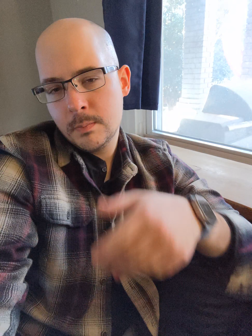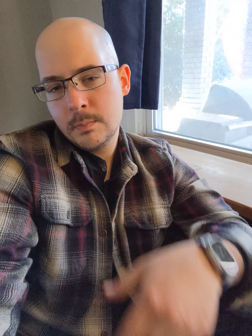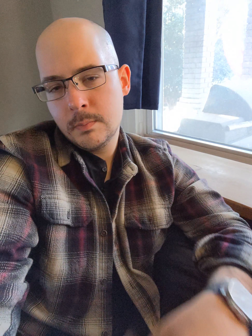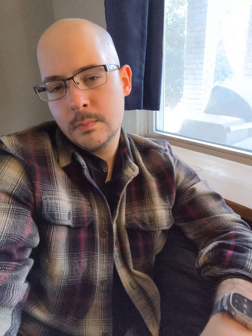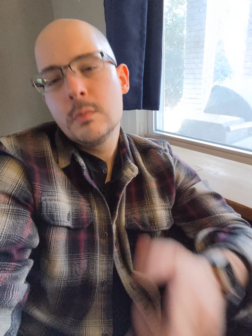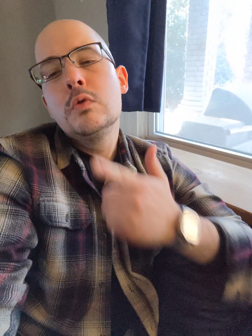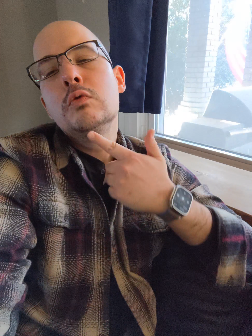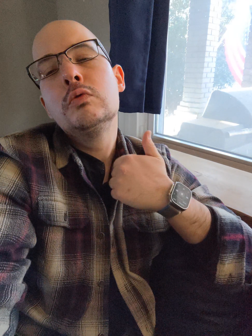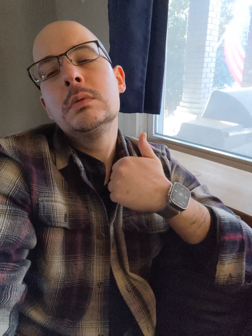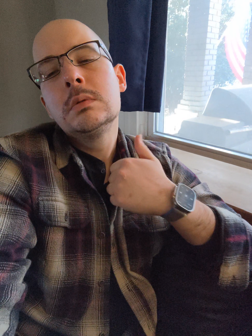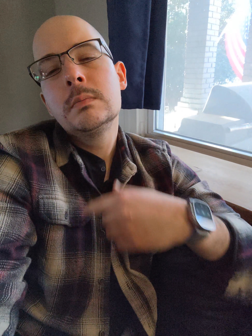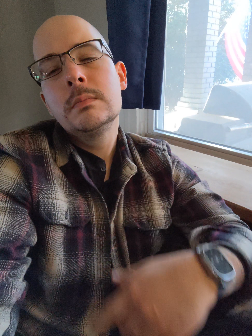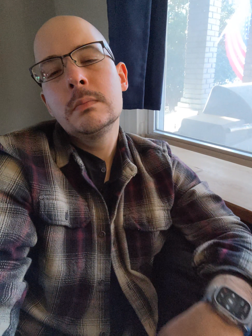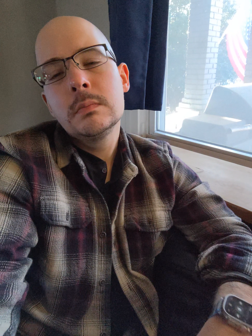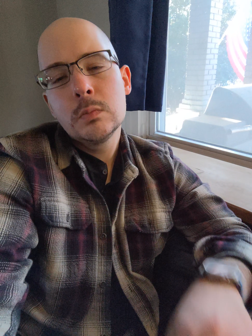thirsty